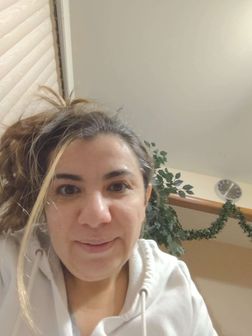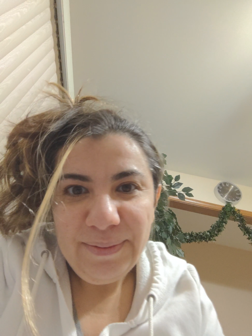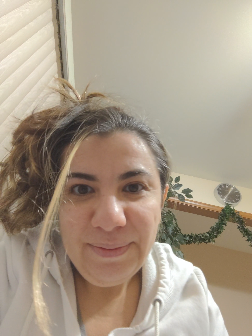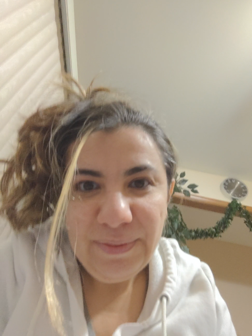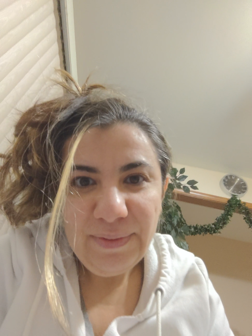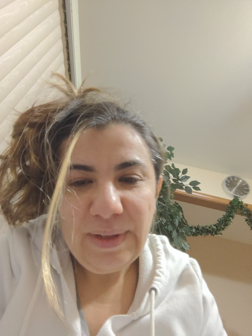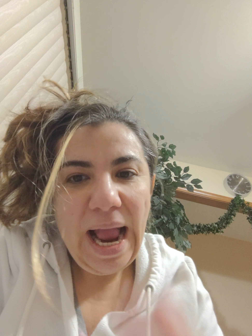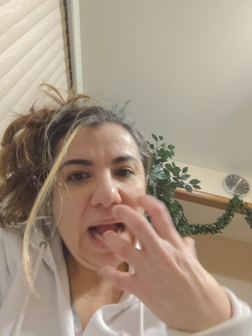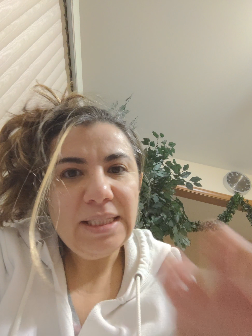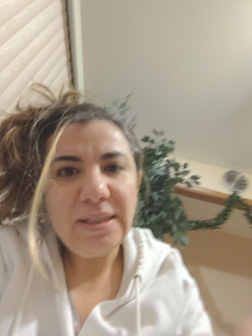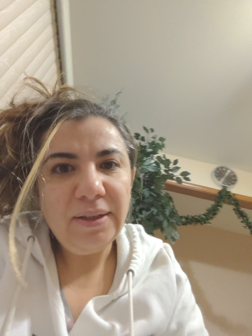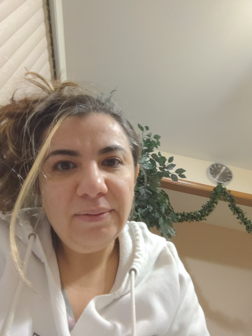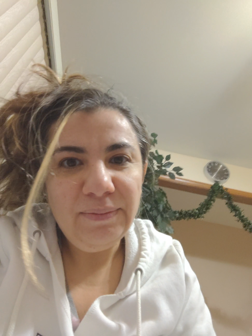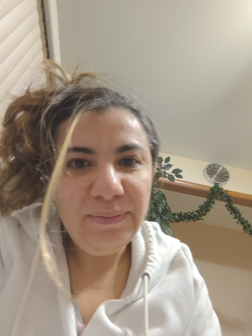hot